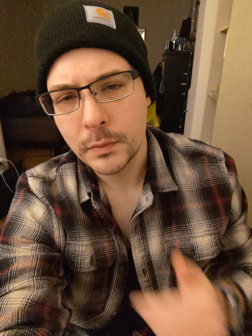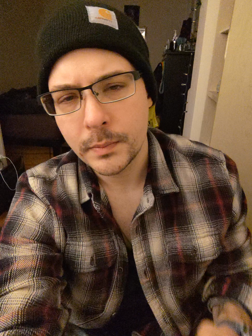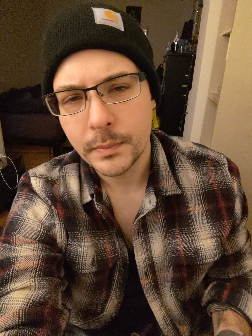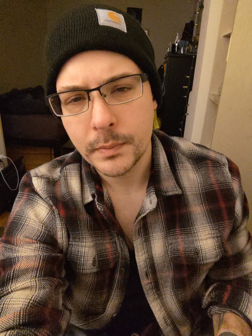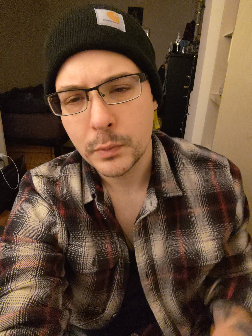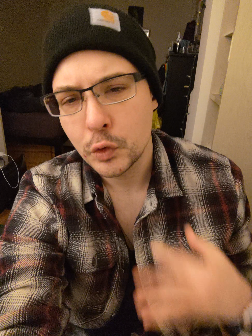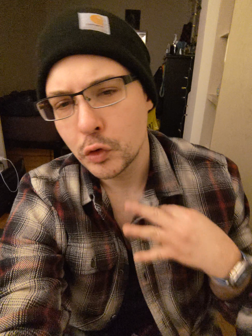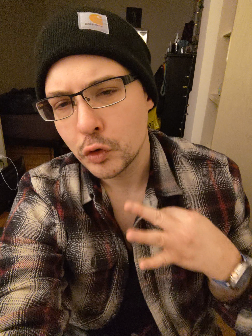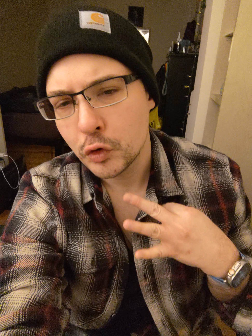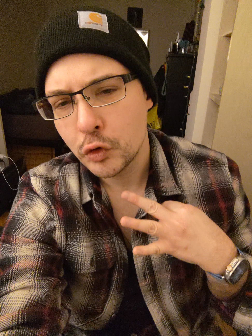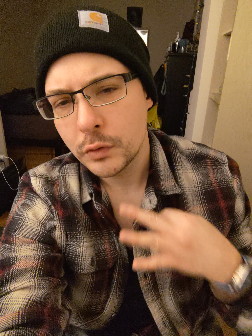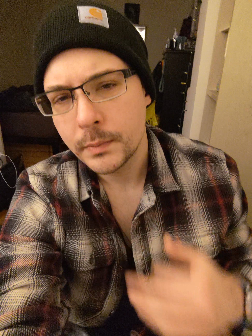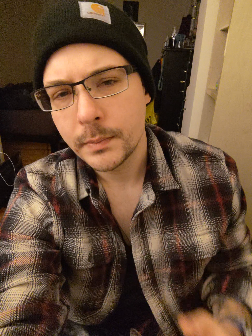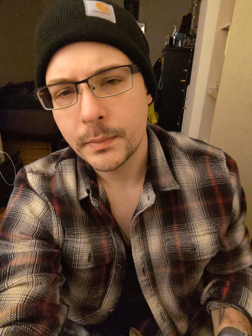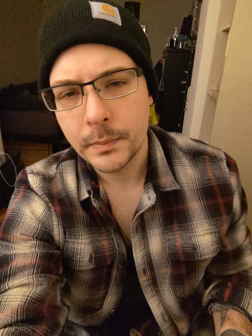shirt